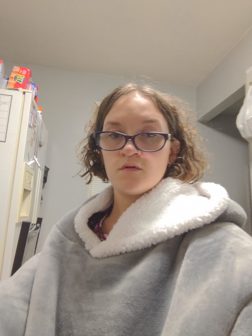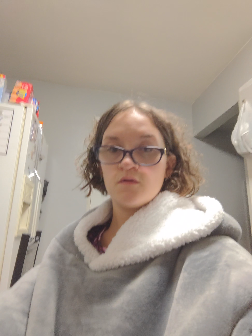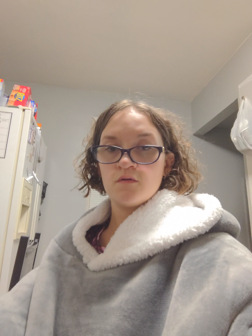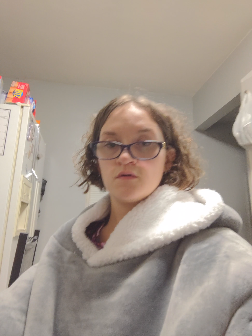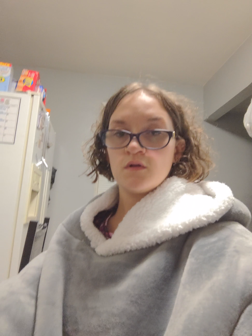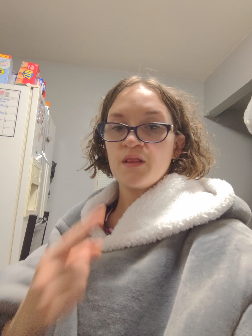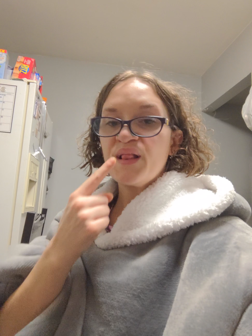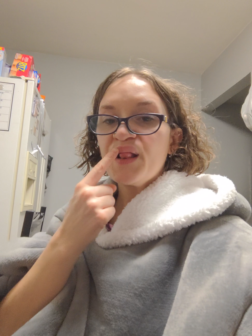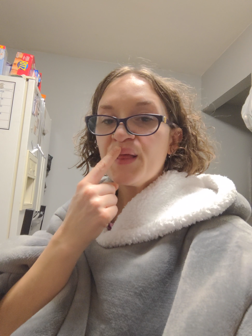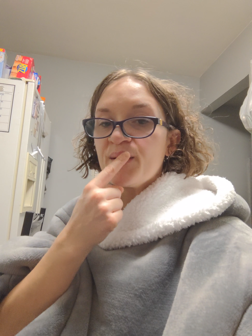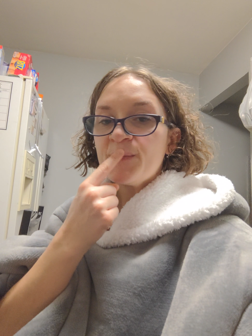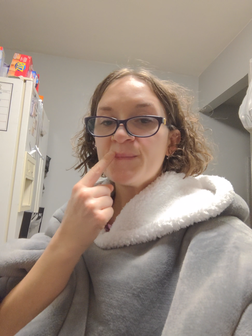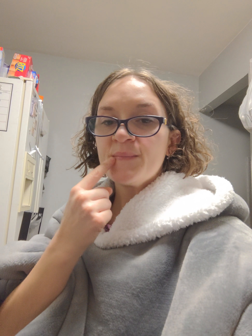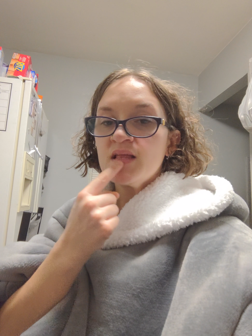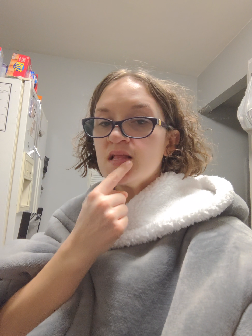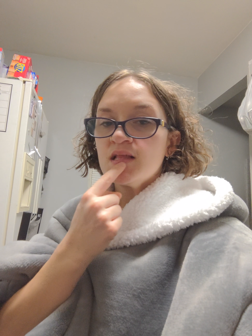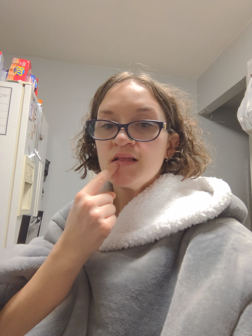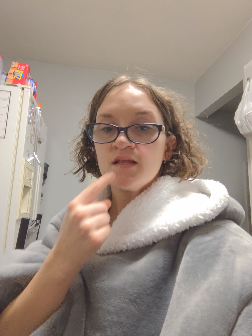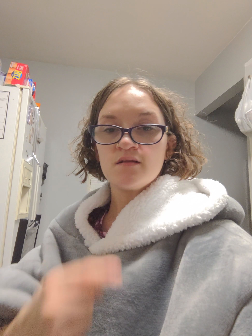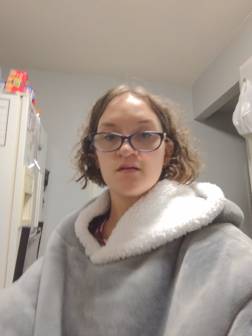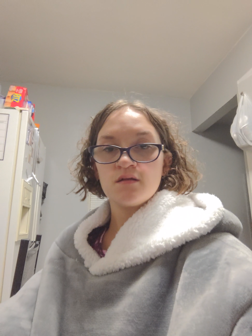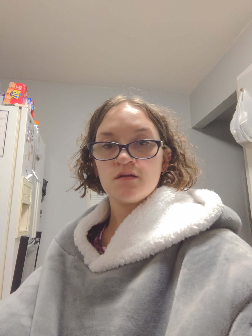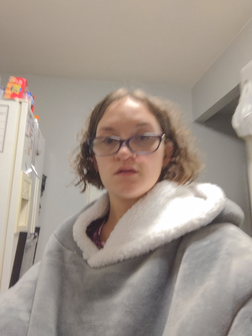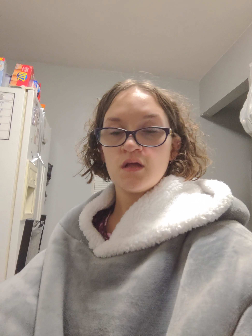lips